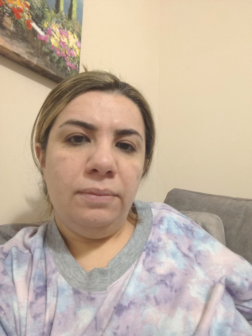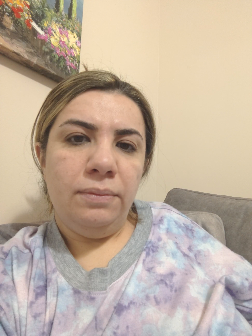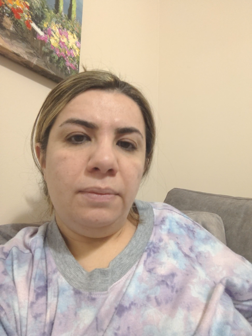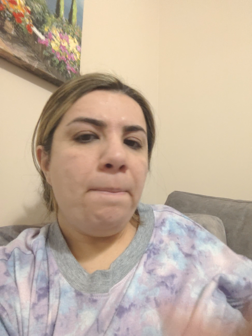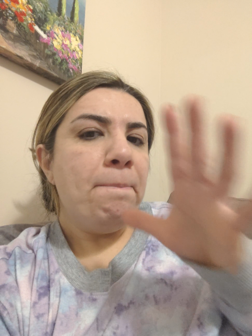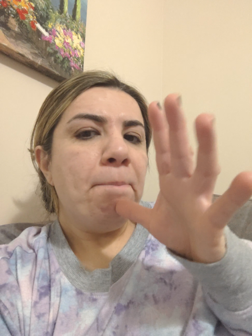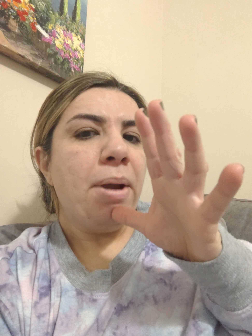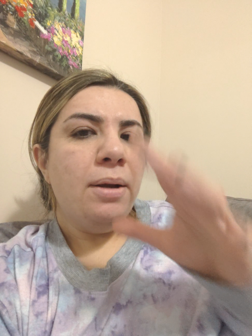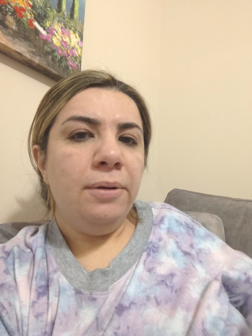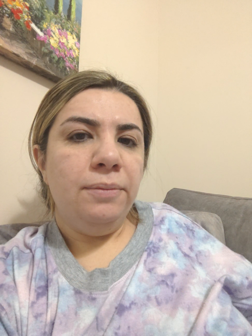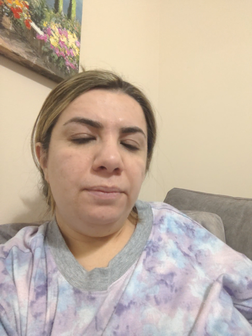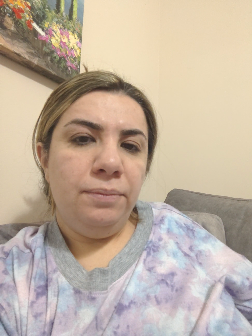mom